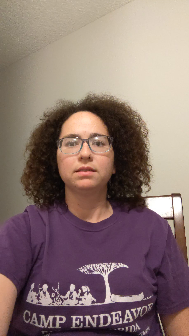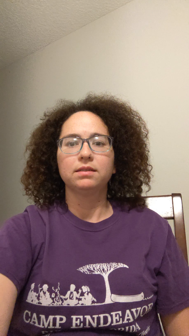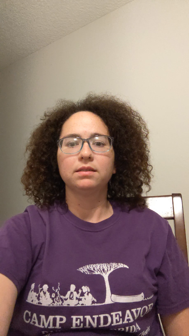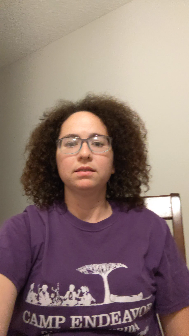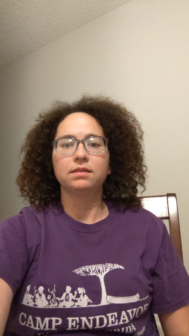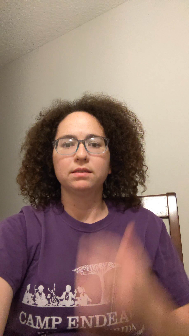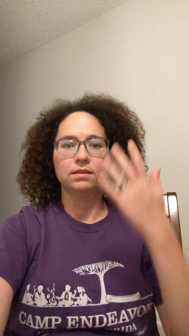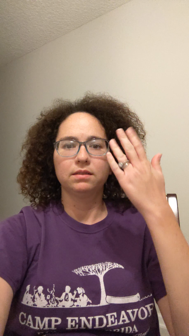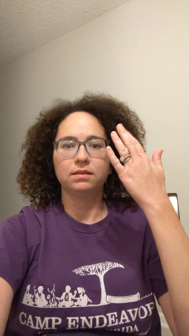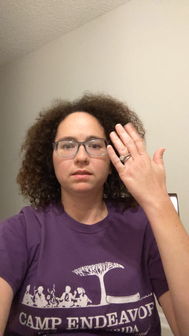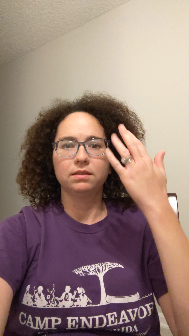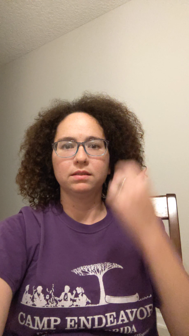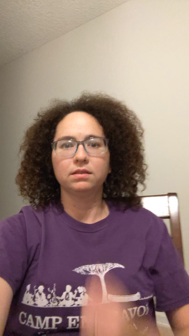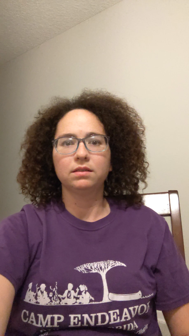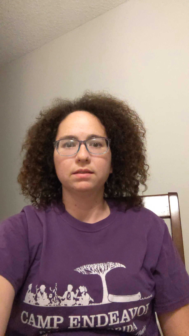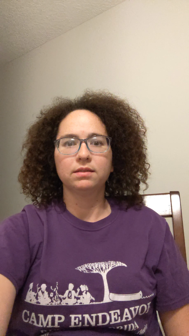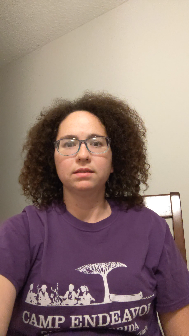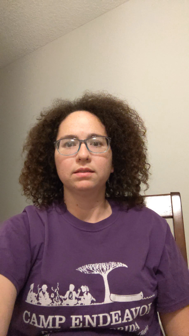hand